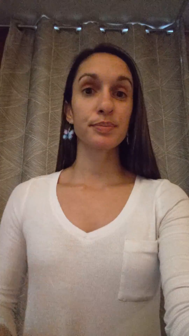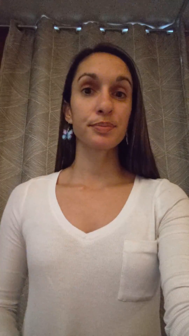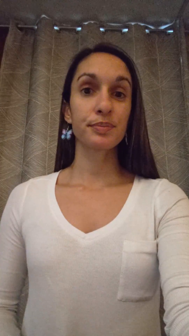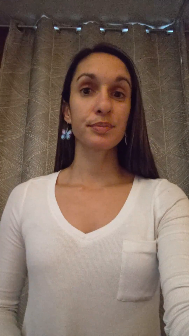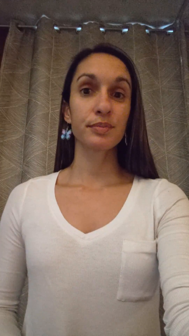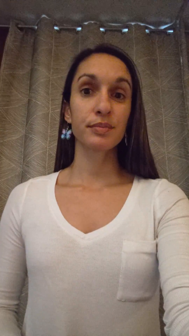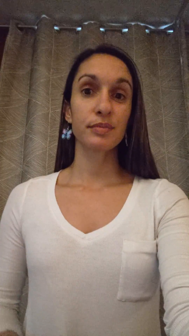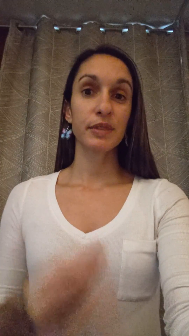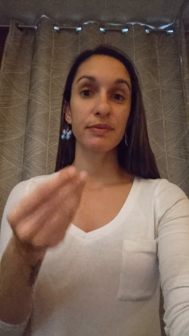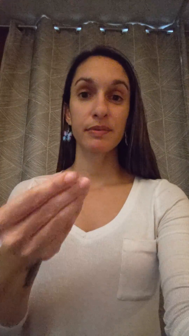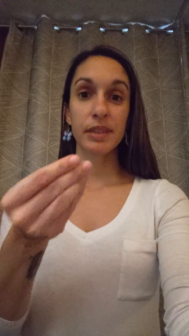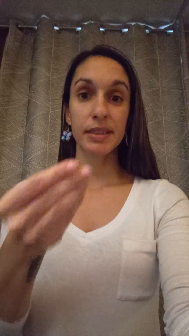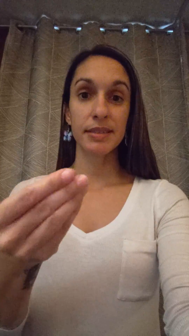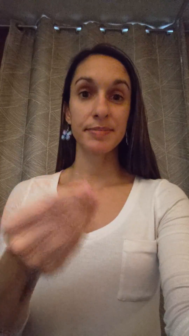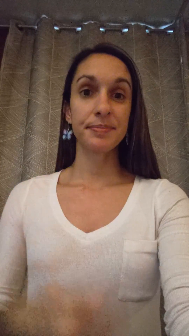feed